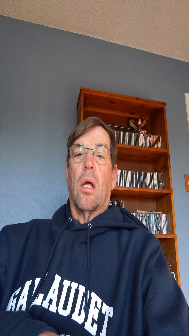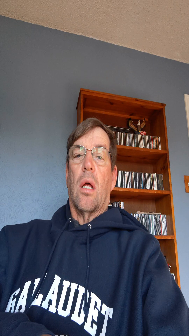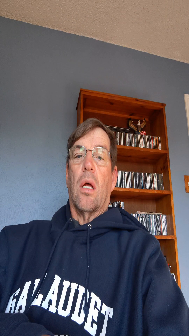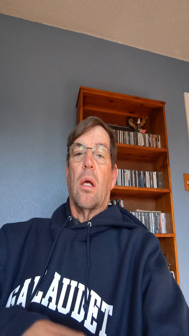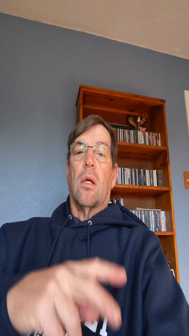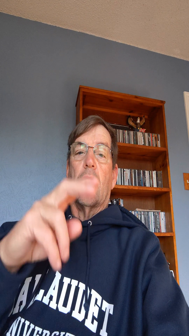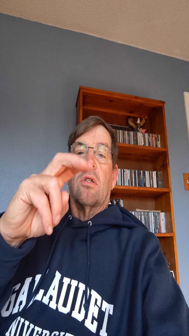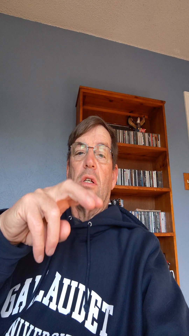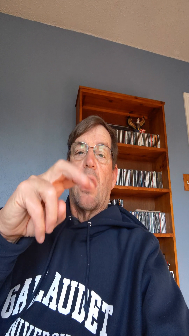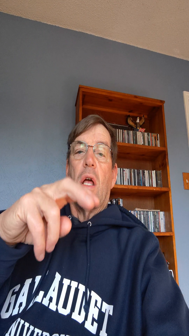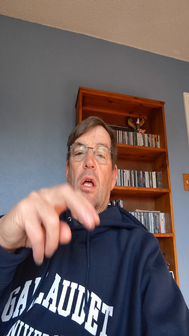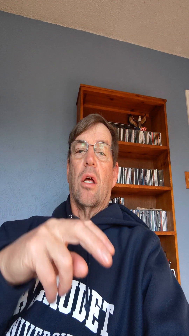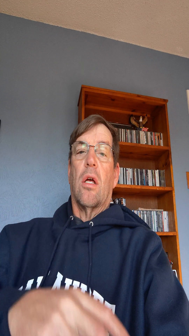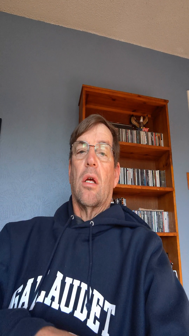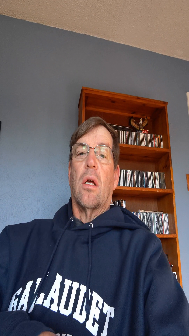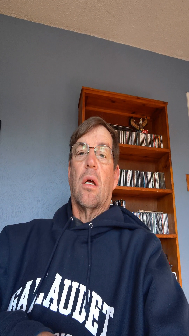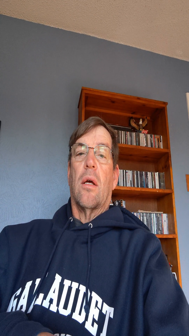chair